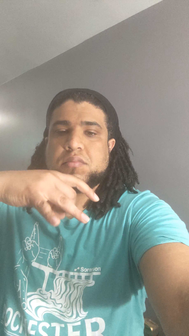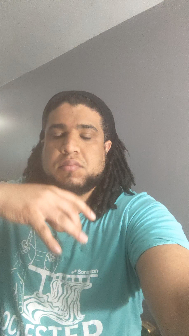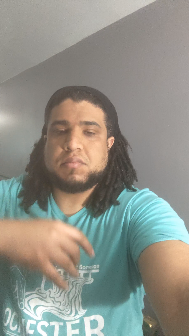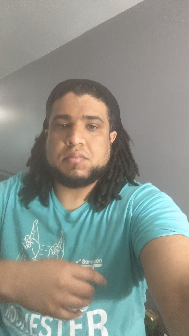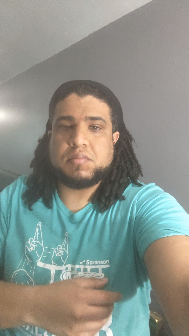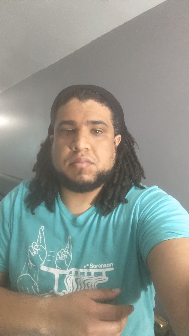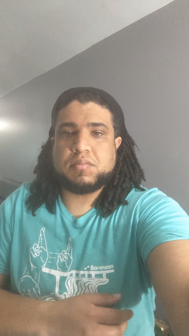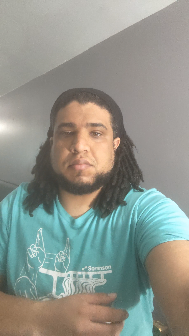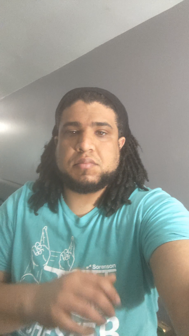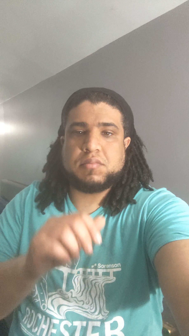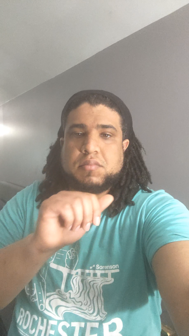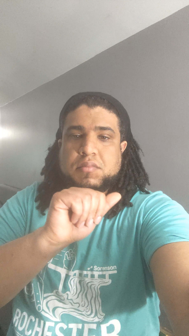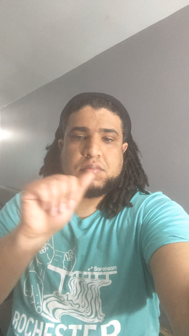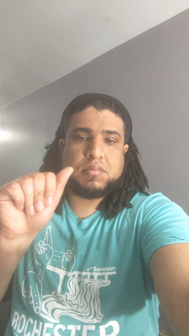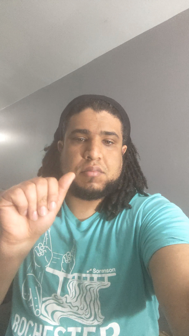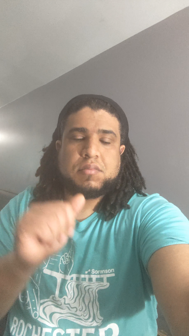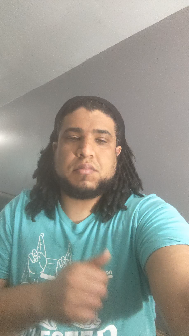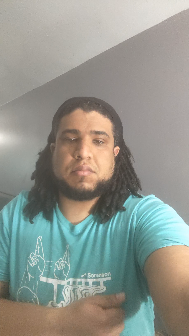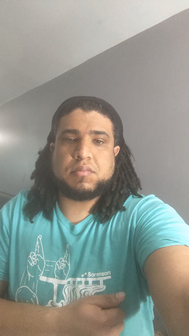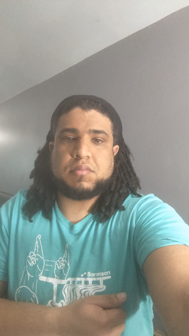a